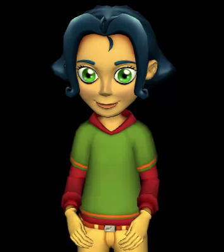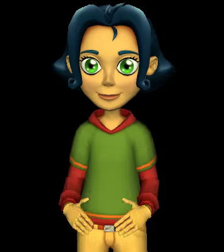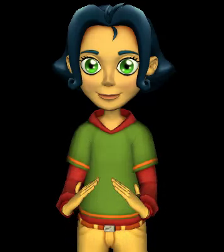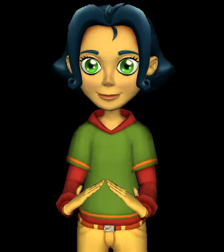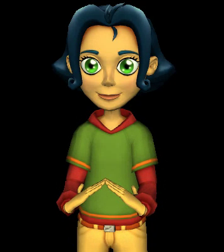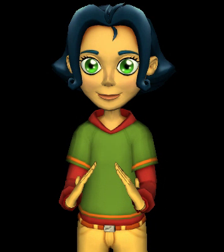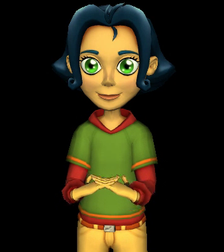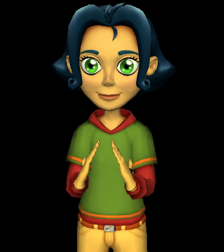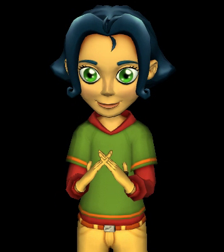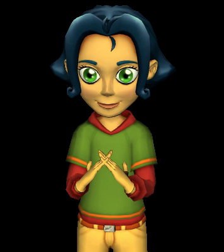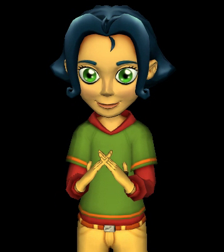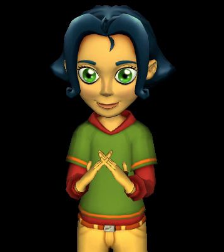جبل